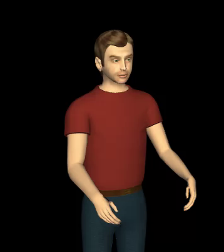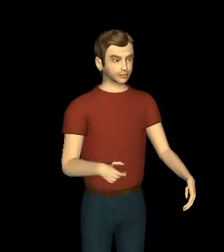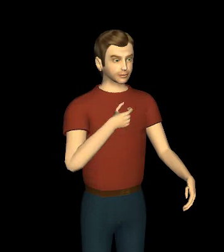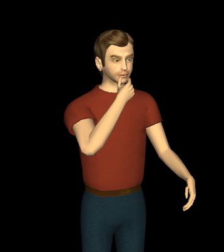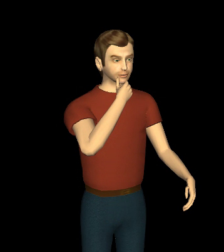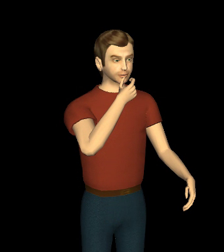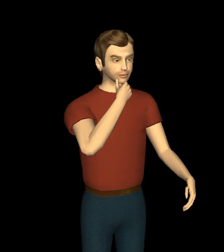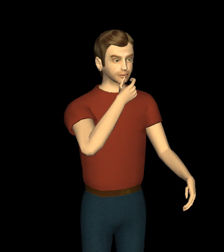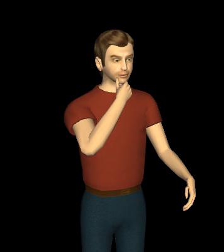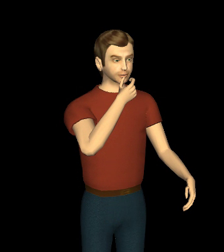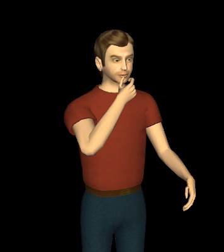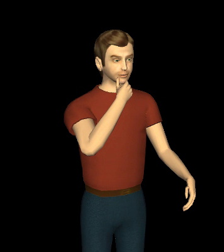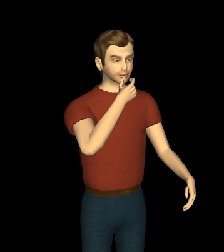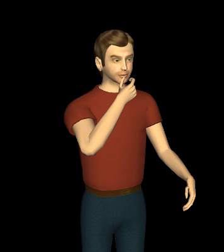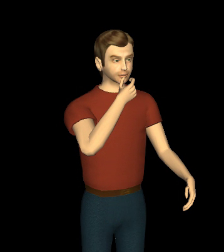إنجليترا